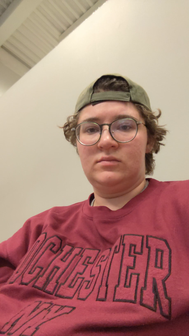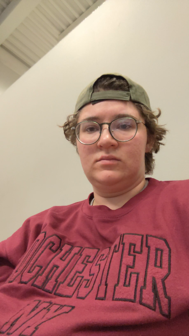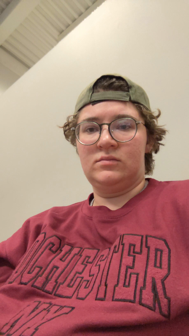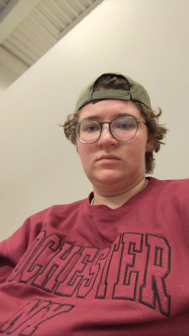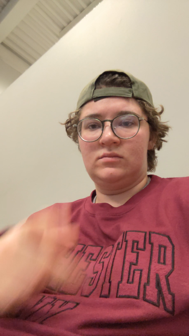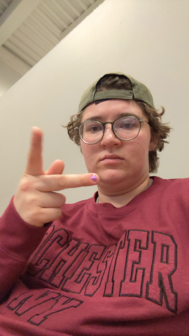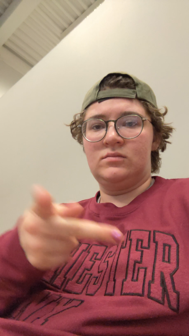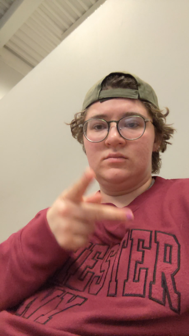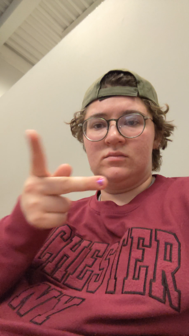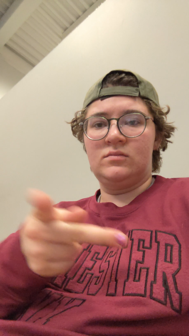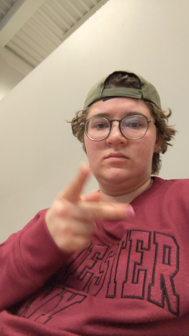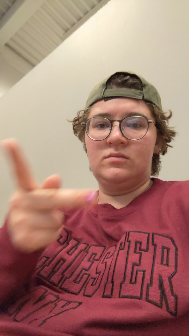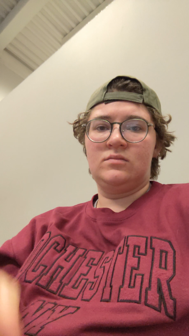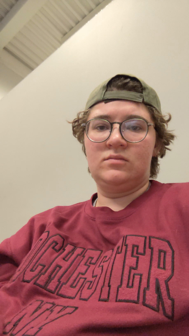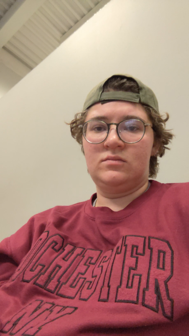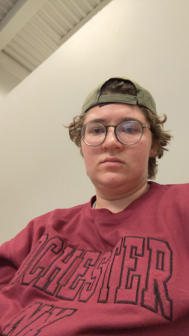careful